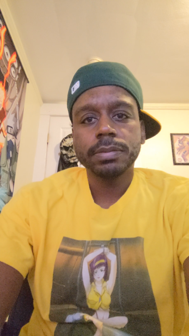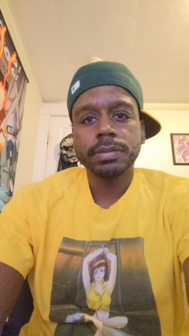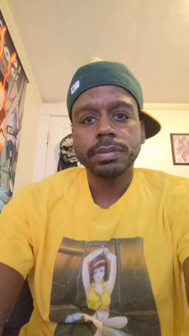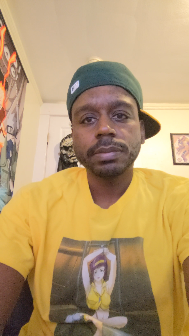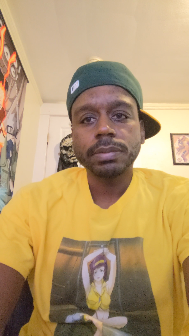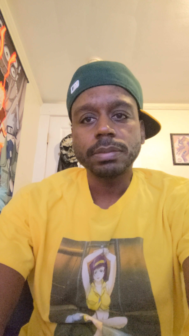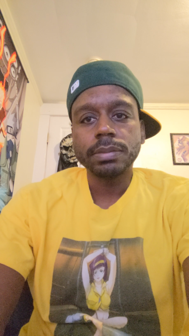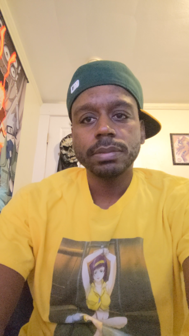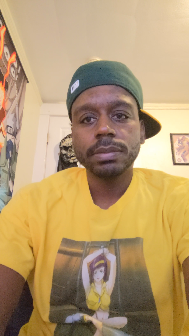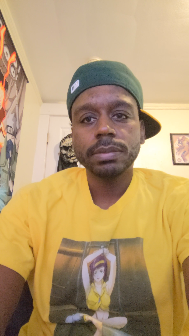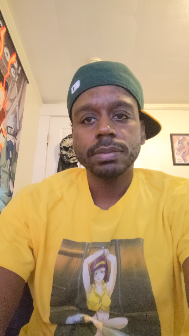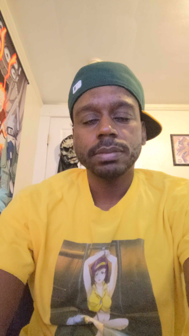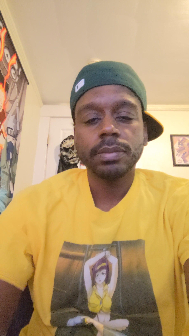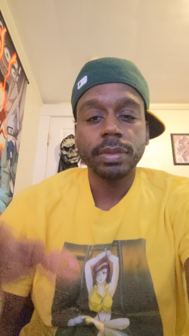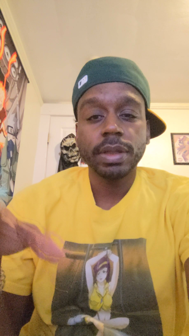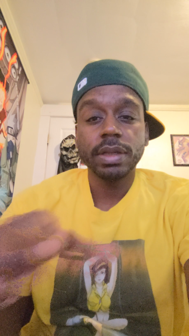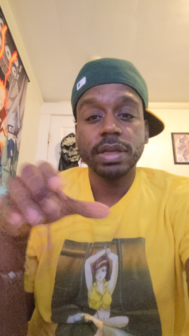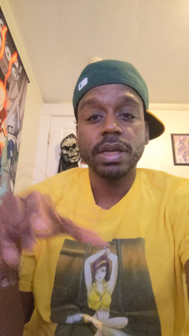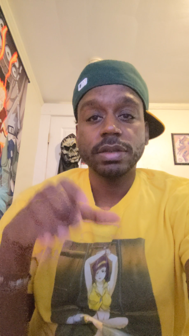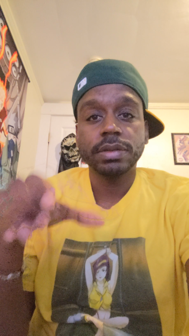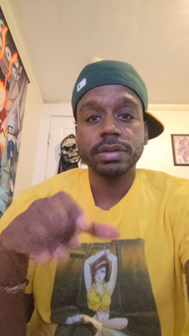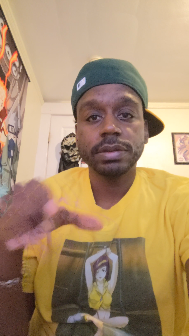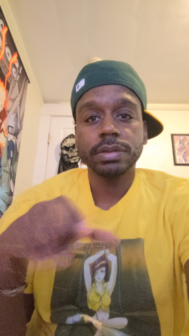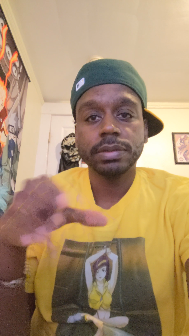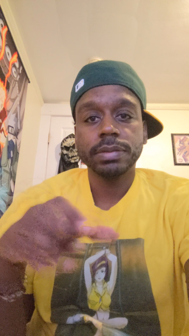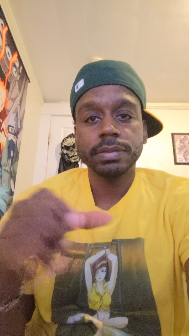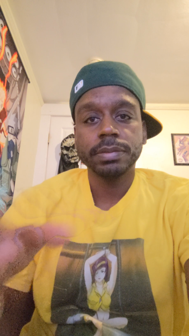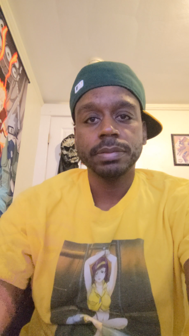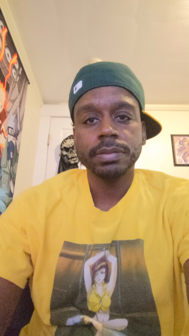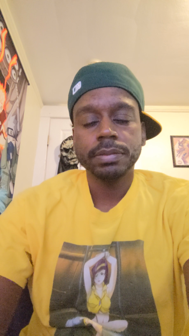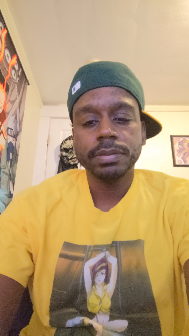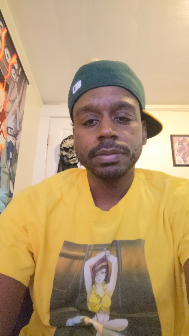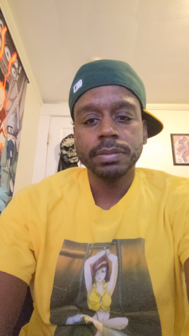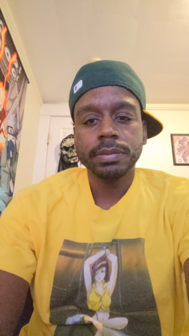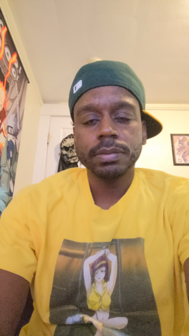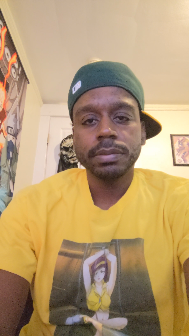does